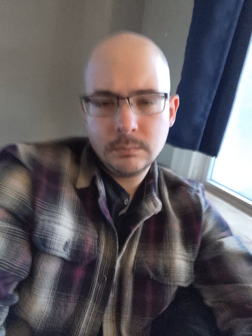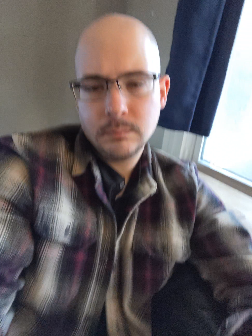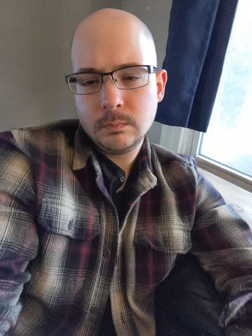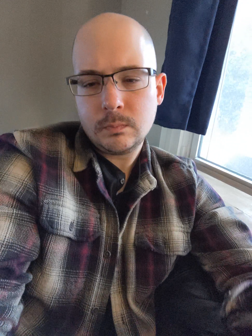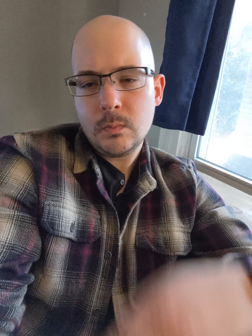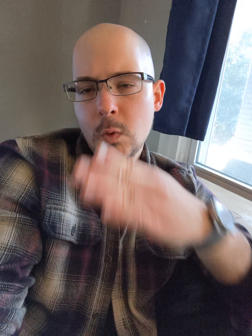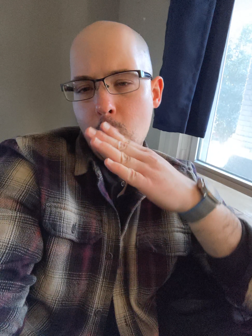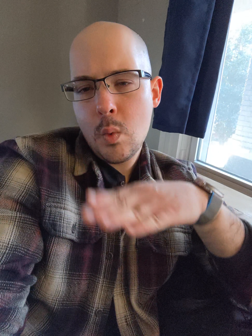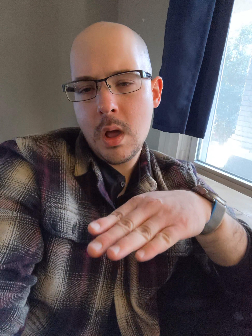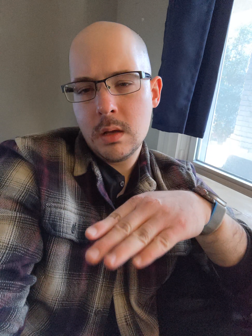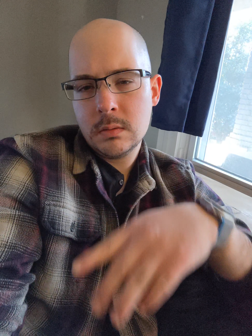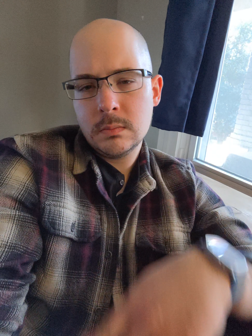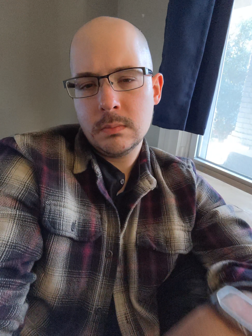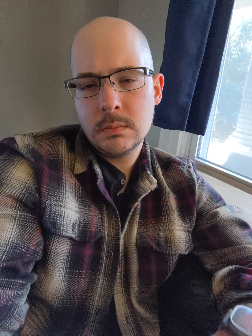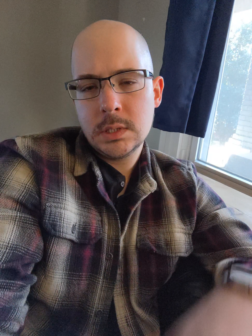quiet